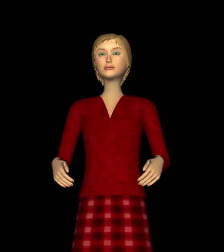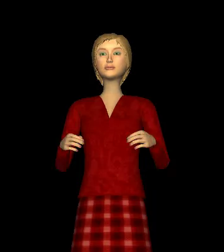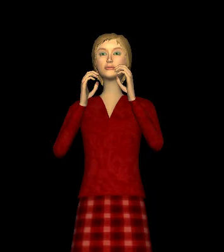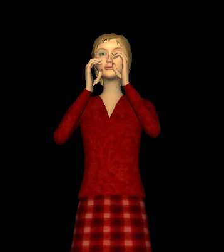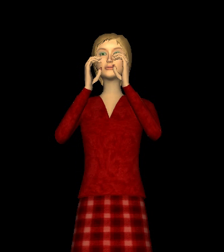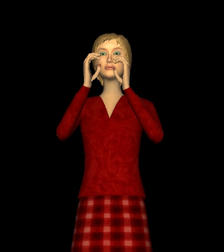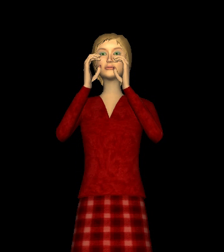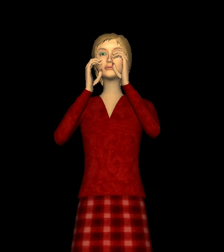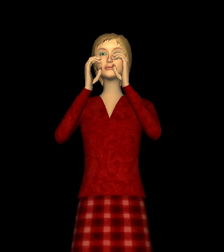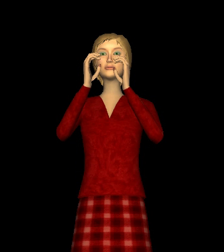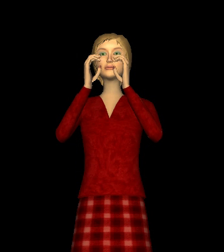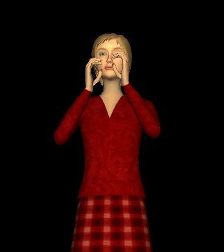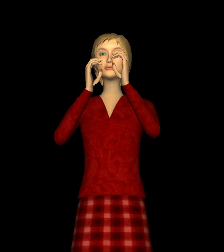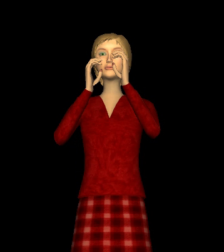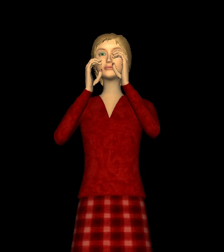فهم